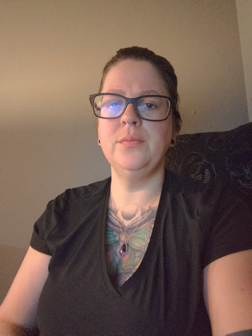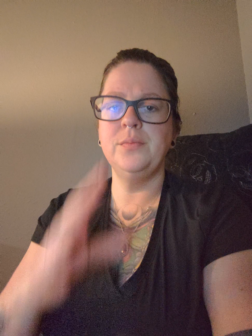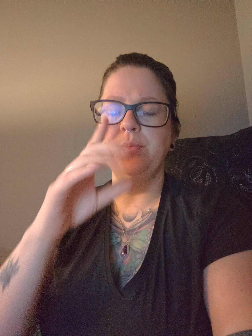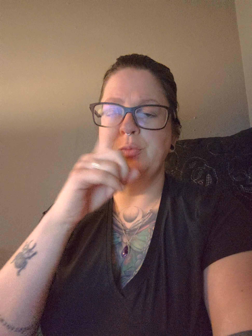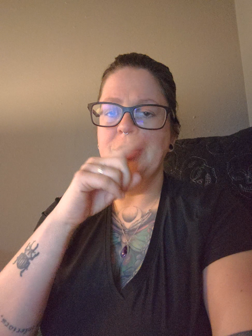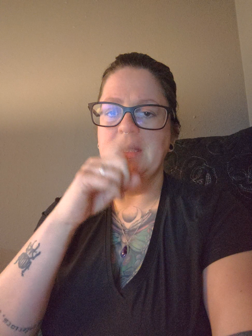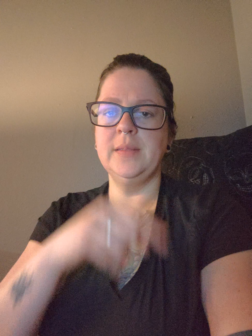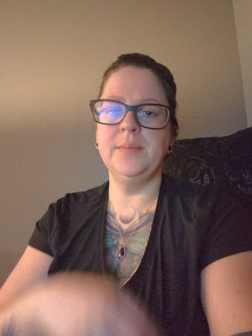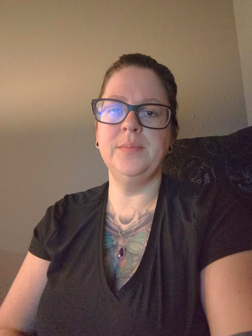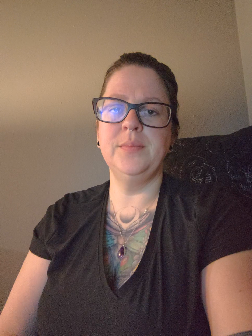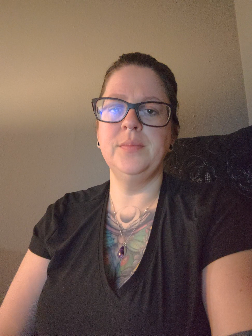pretend